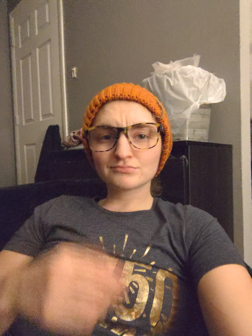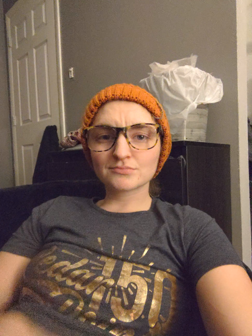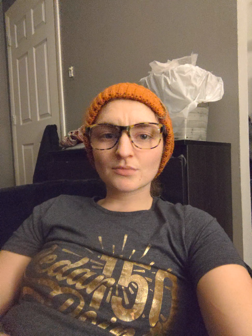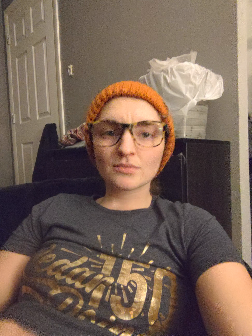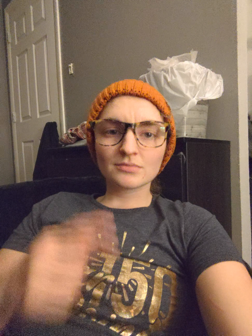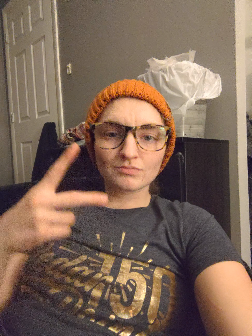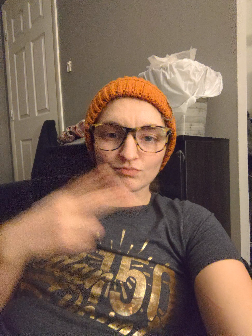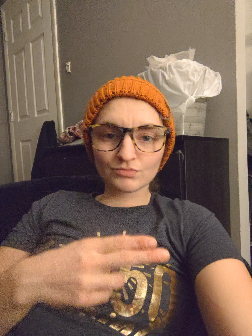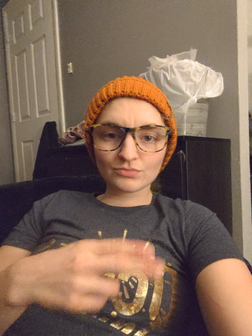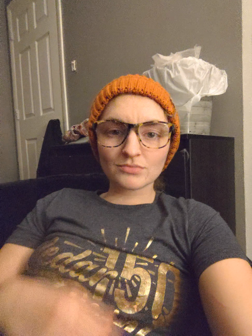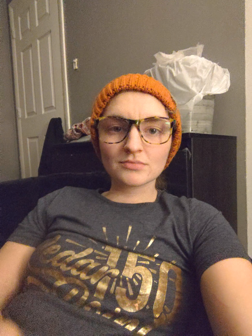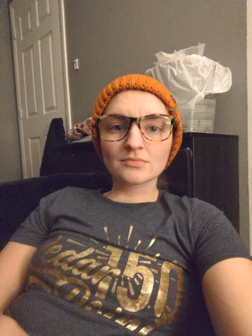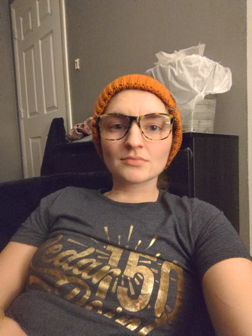cut